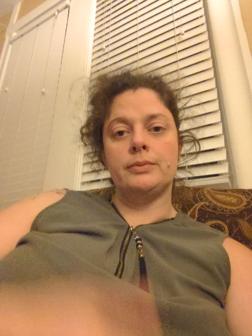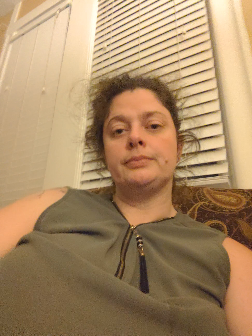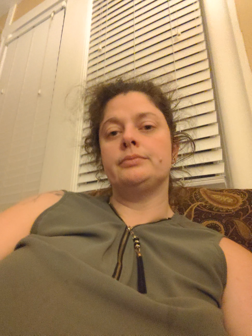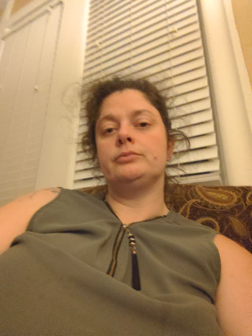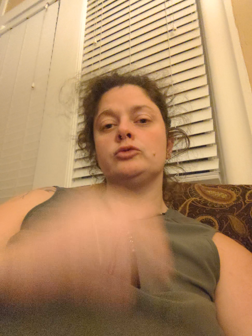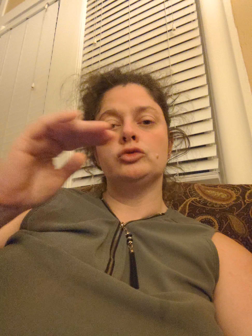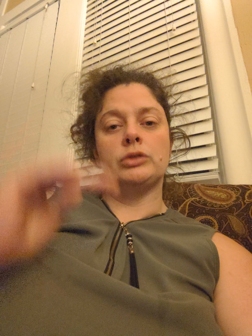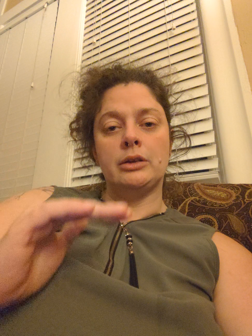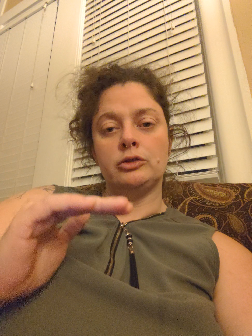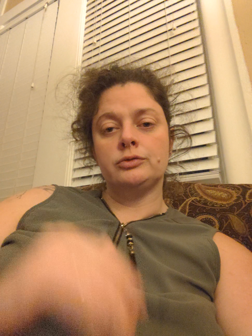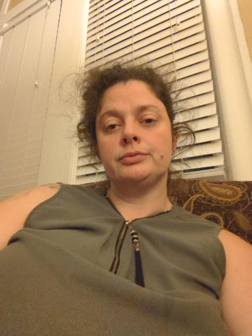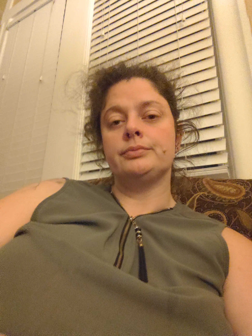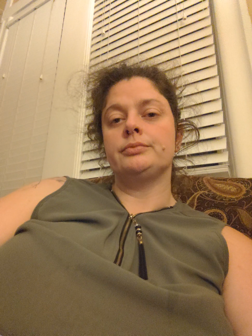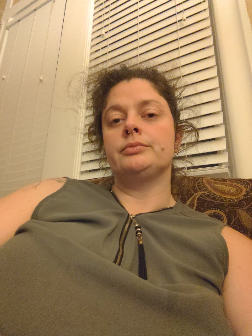child